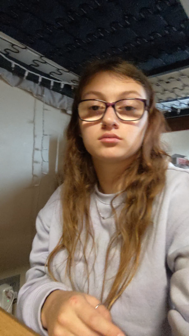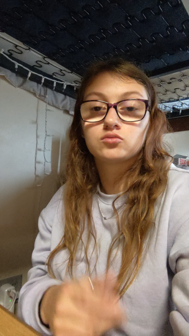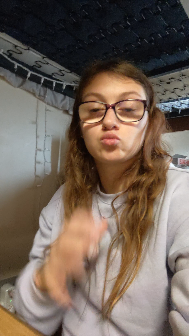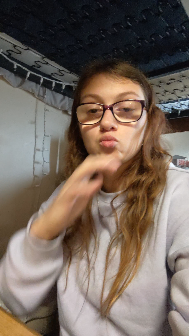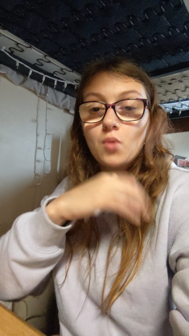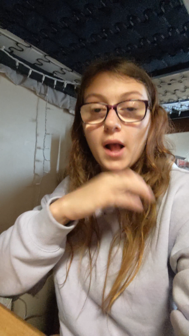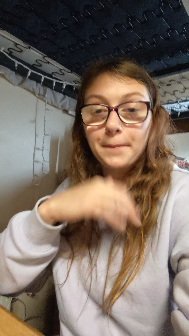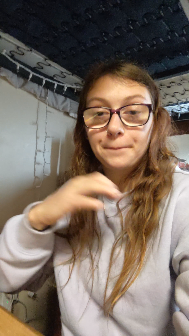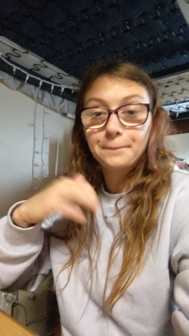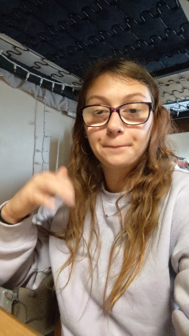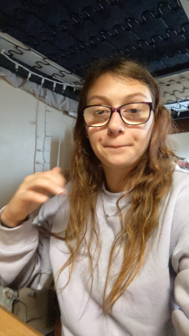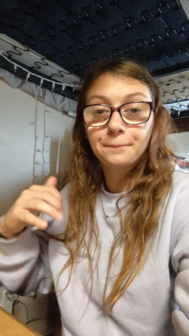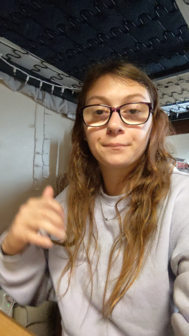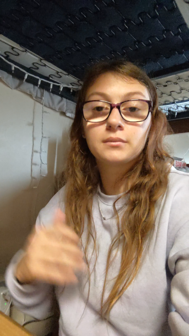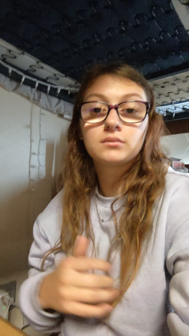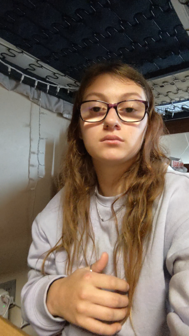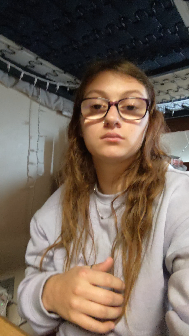grapes